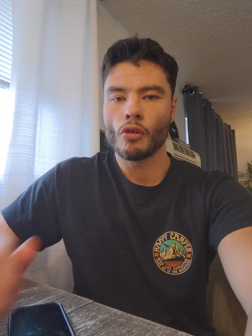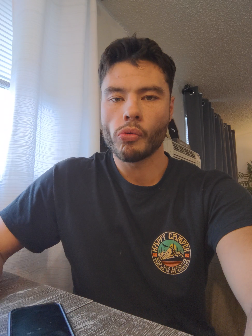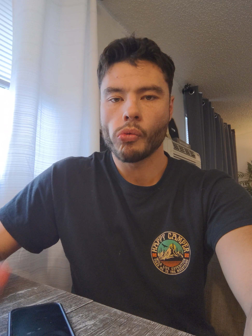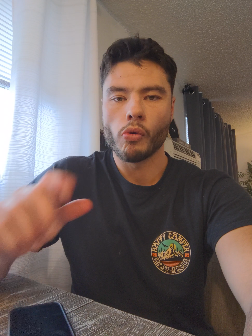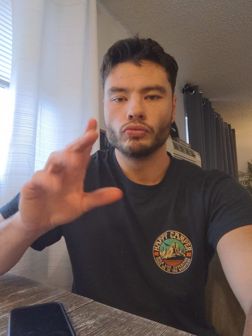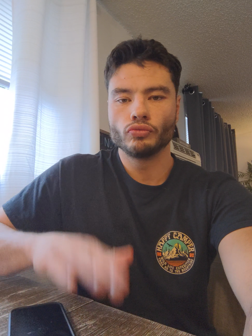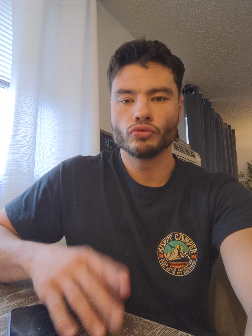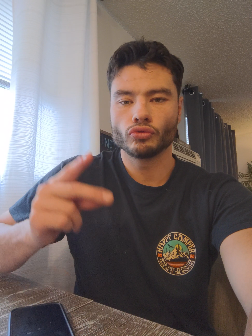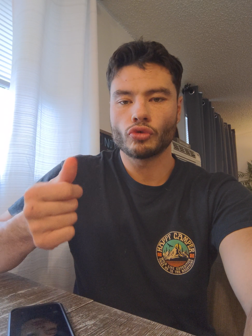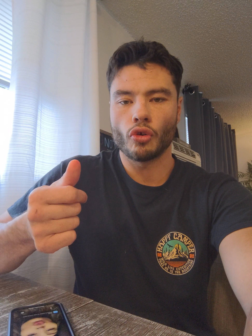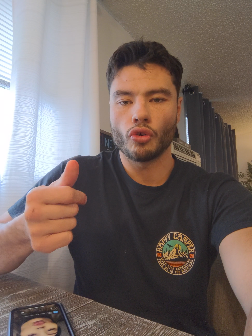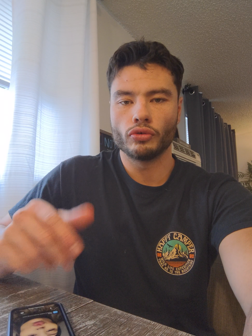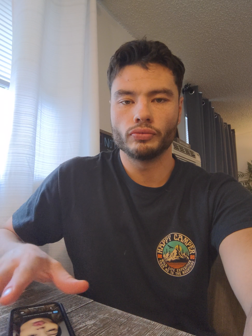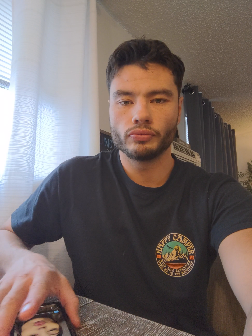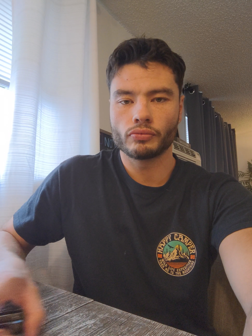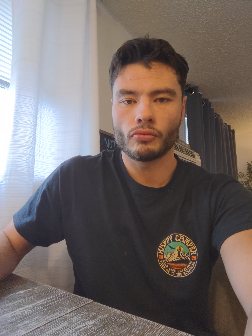dog